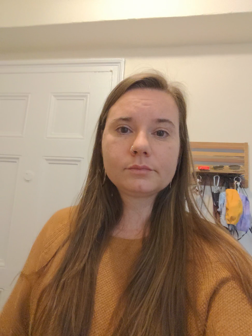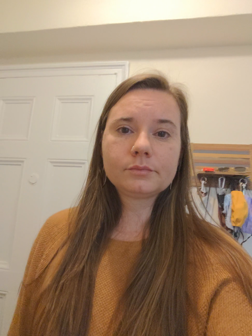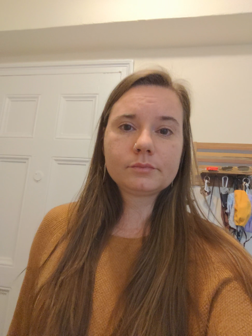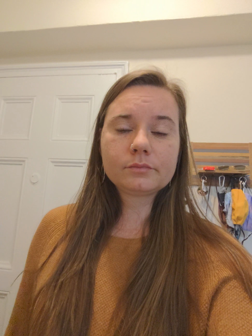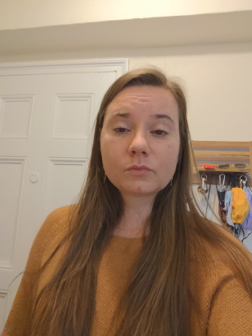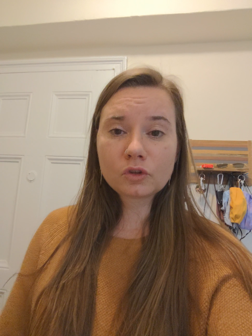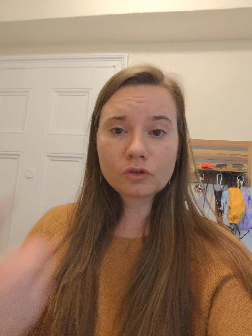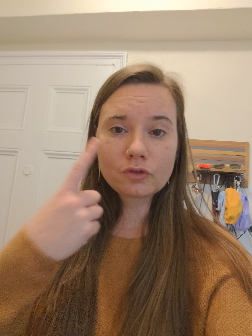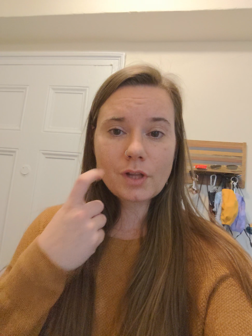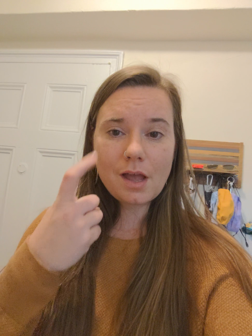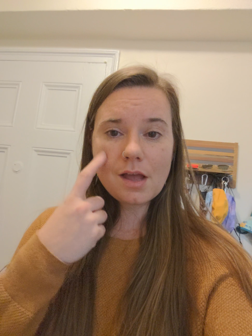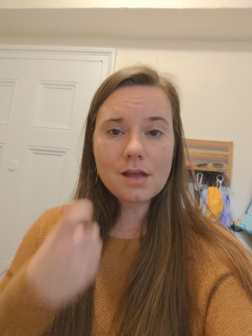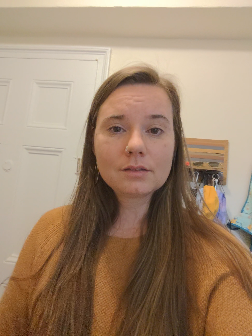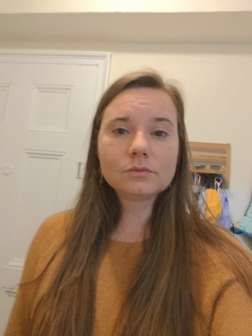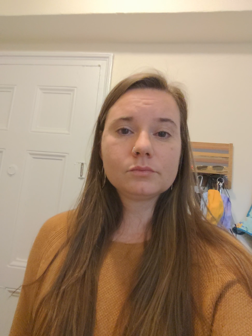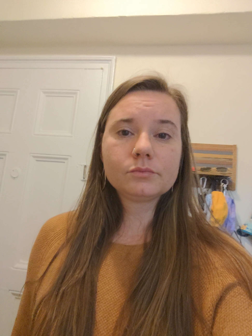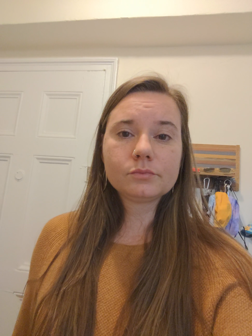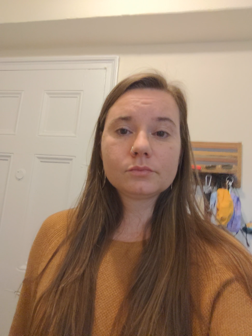cry